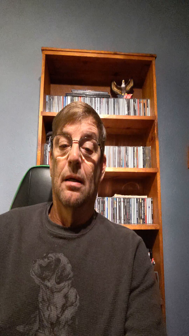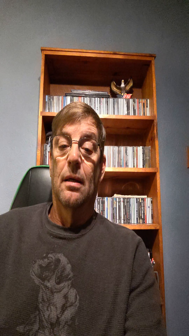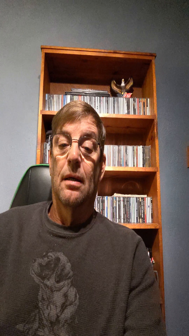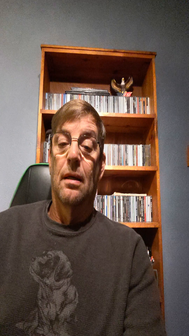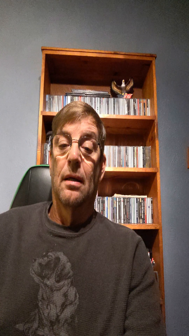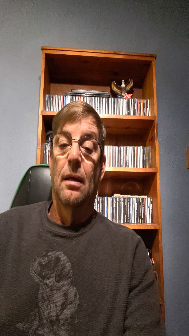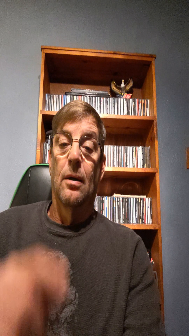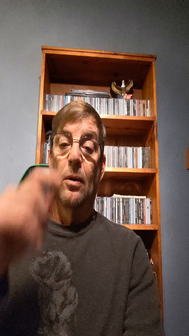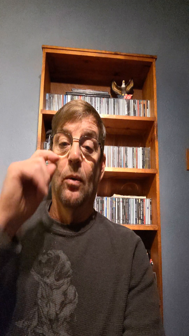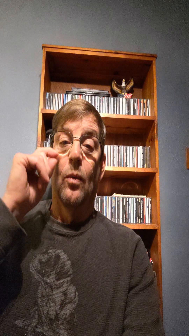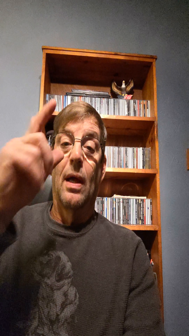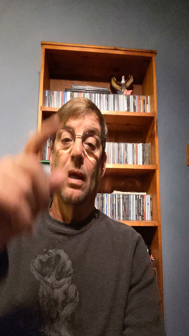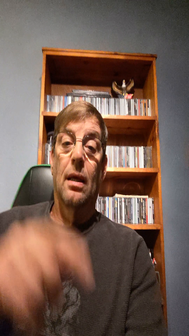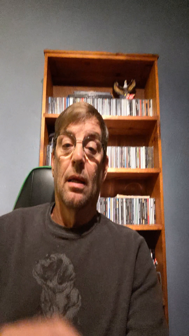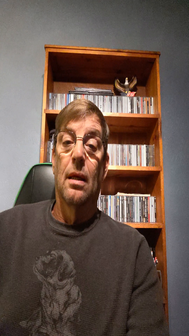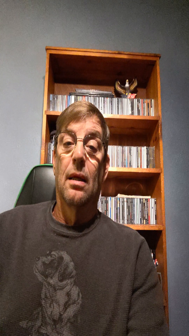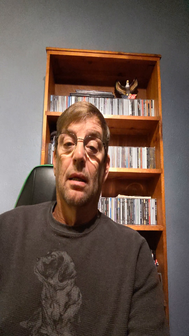wake